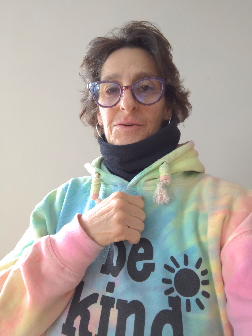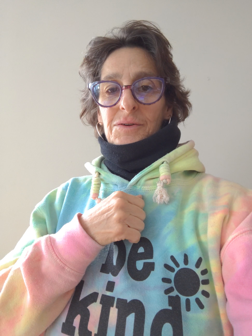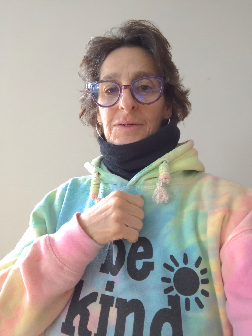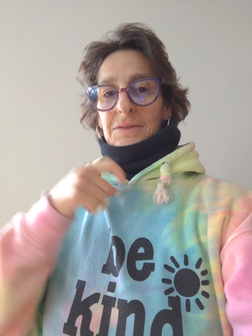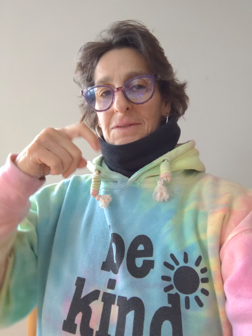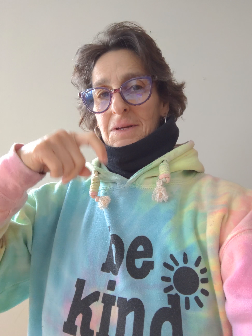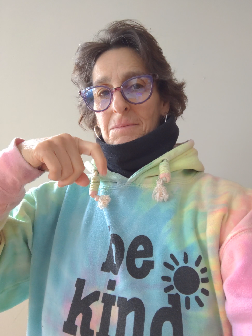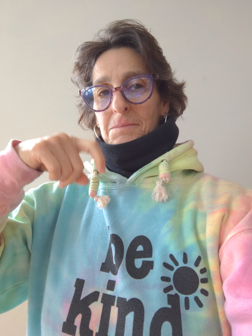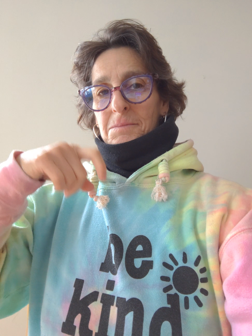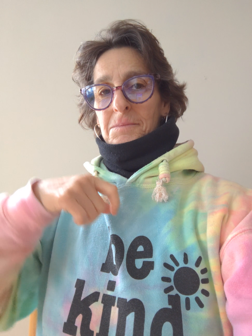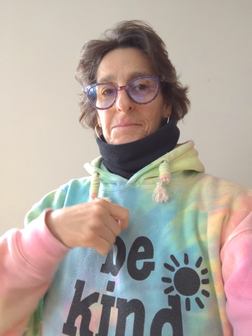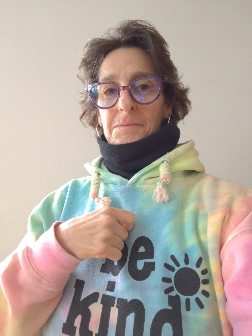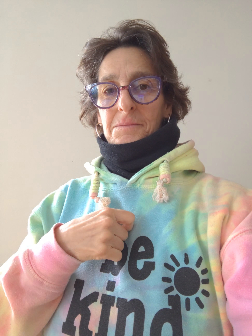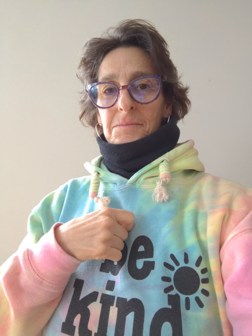time